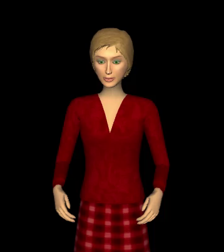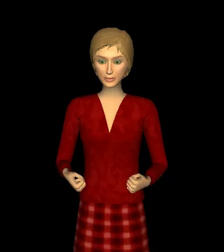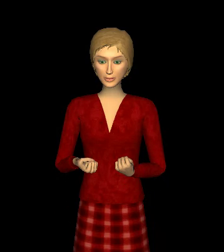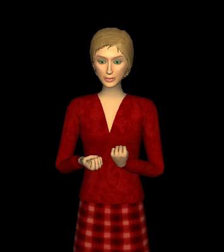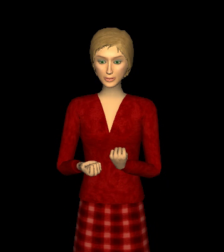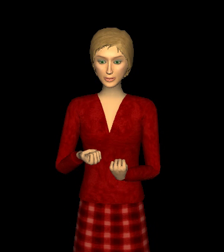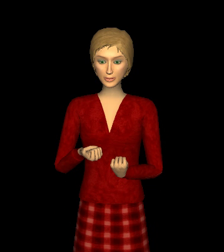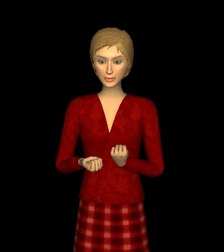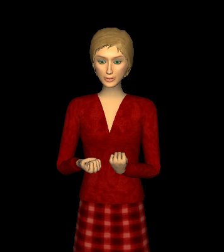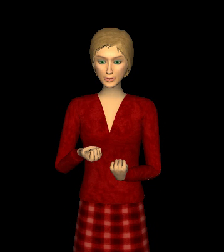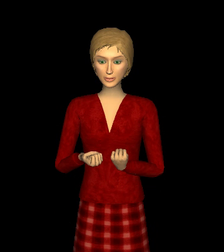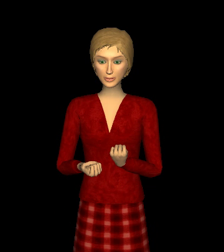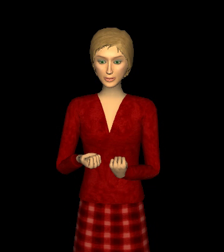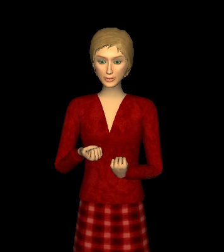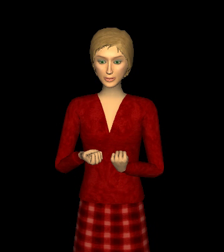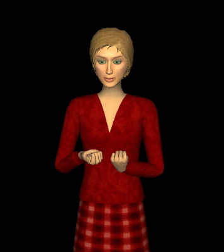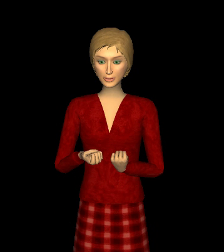يعاني